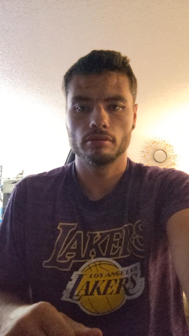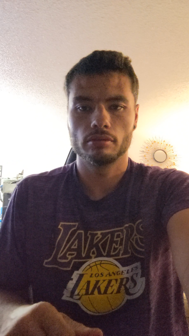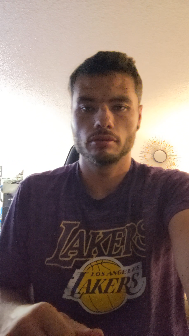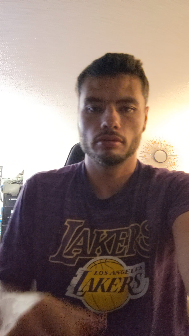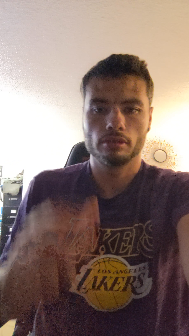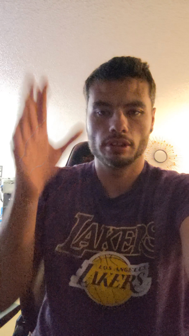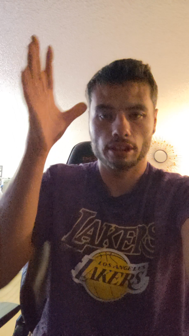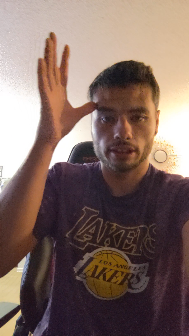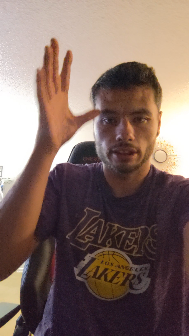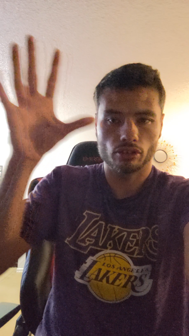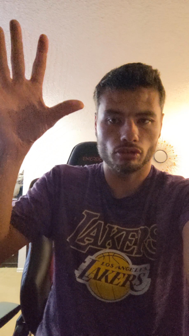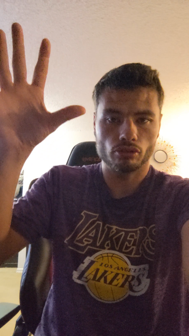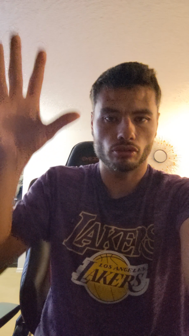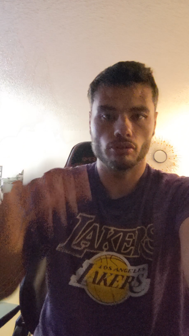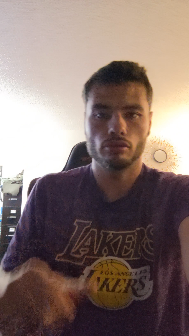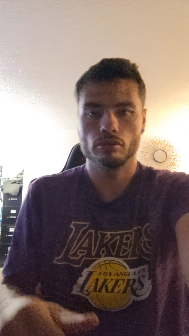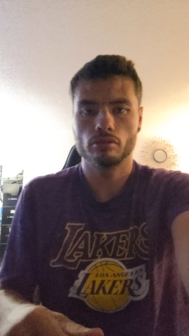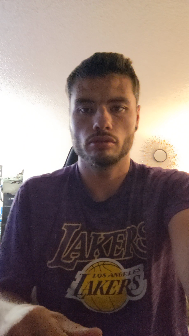deer